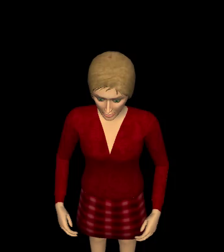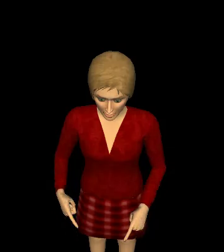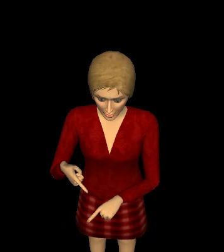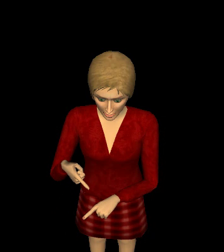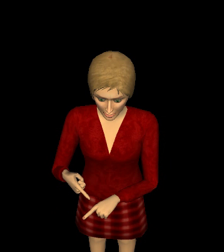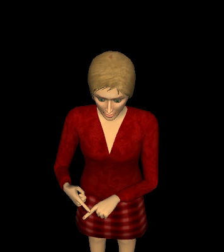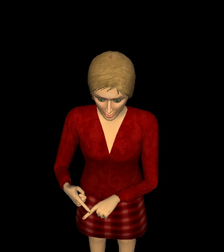نصف